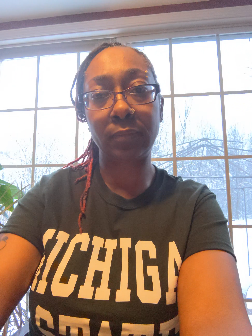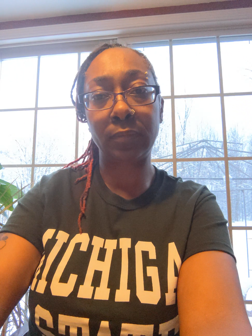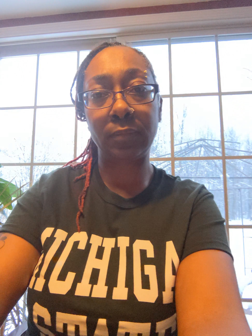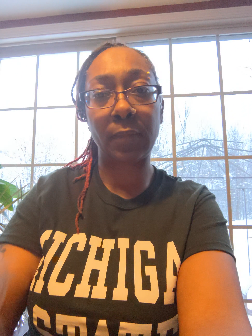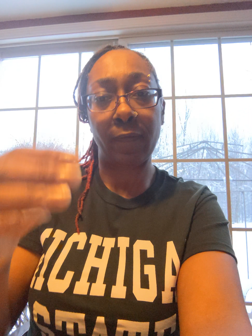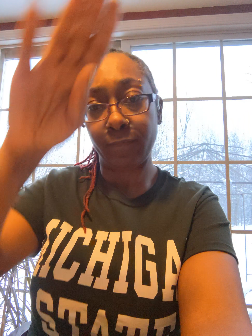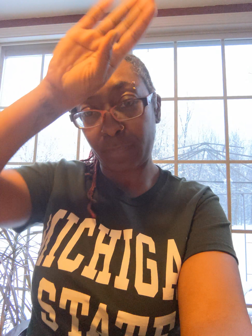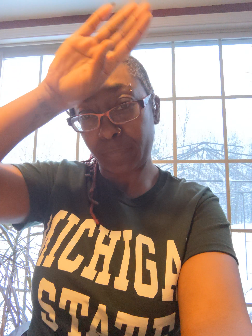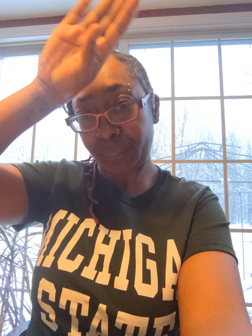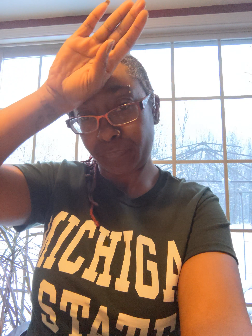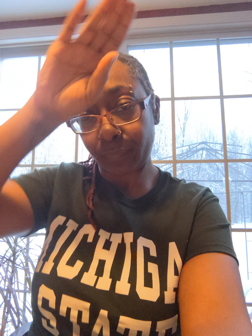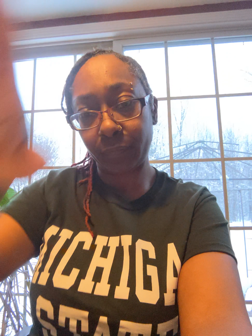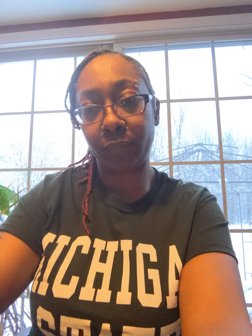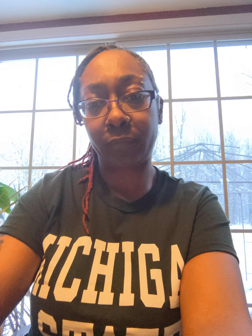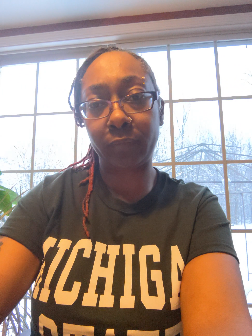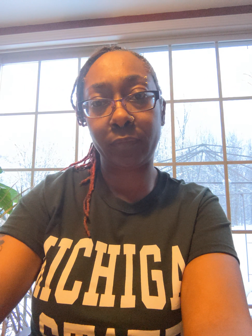fireman